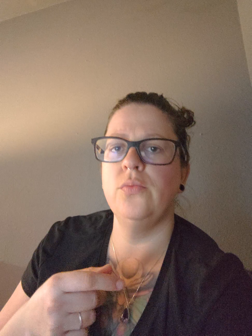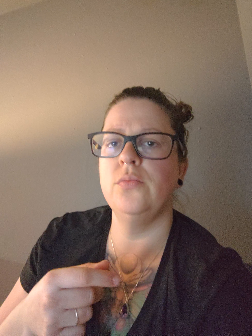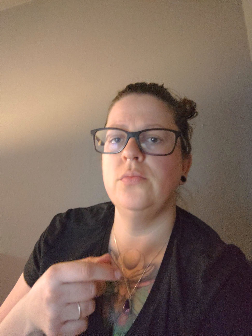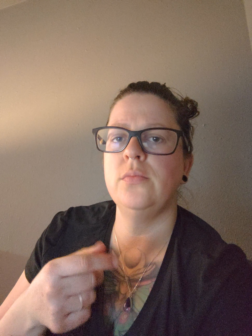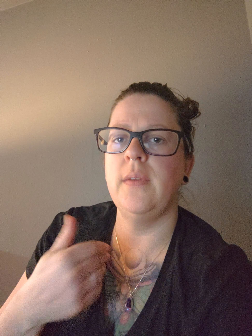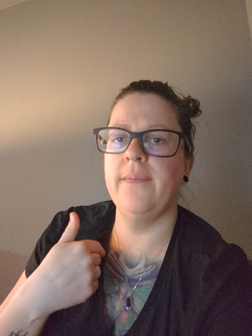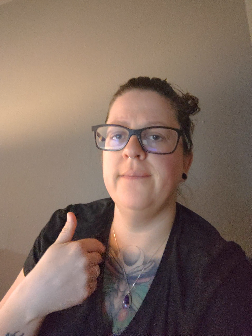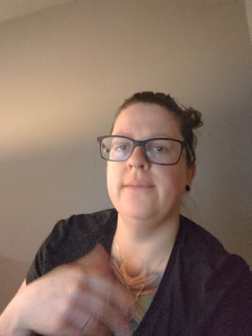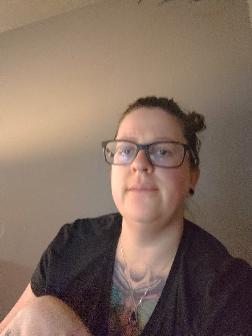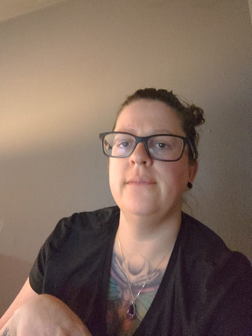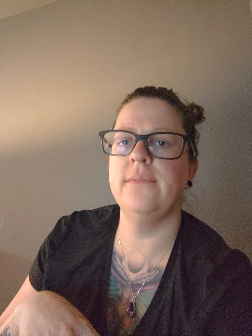have